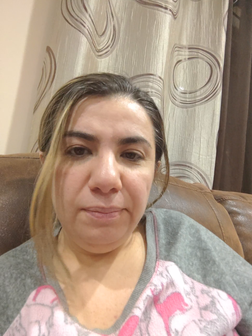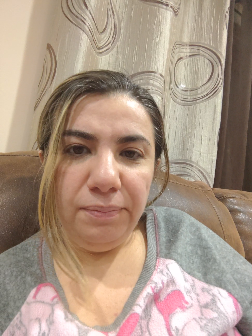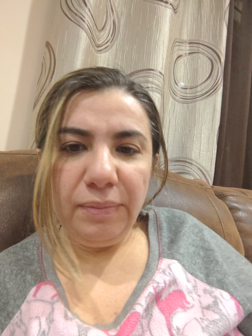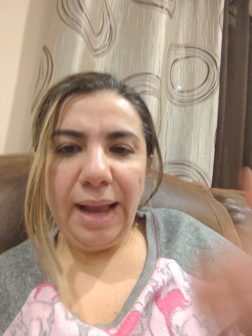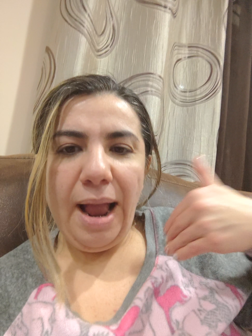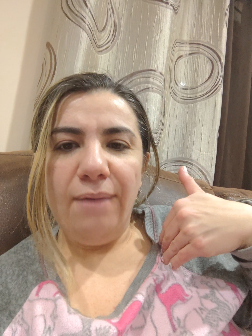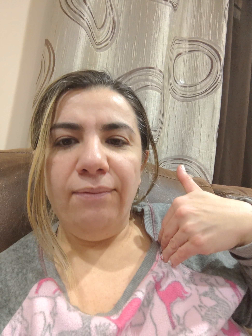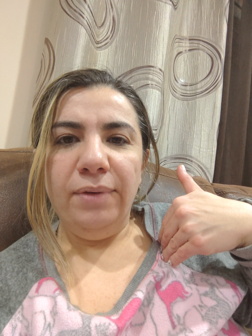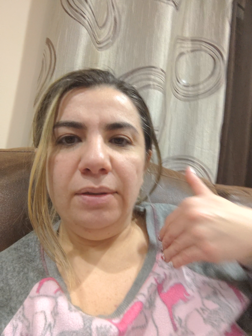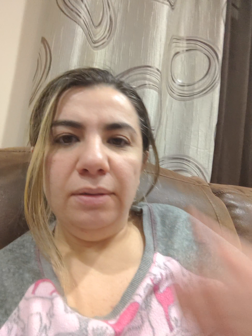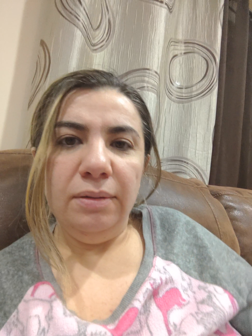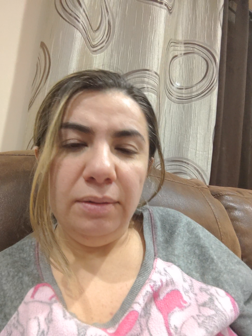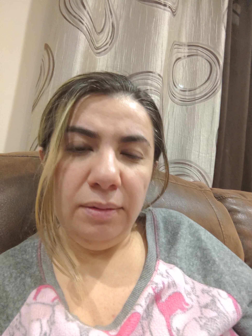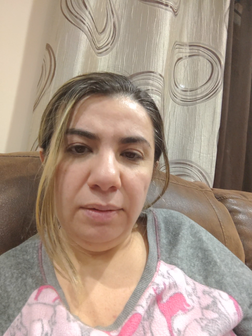have to